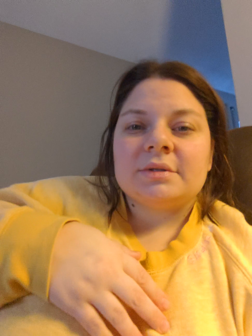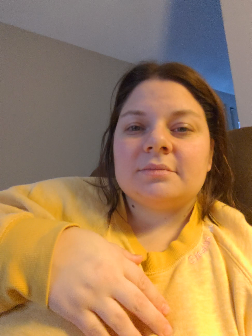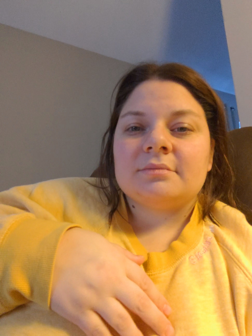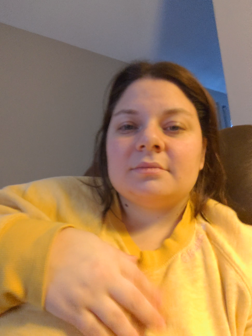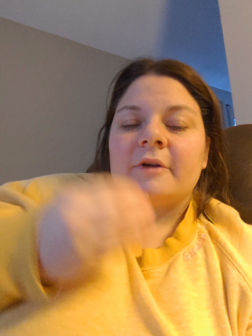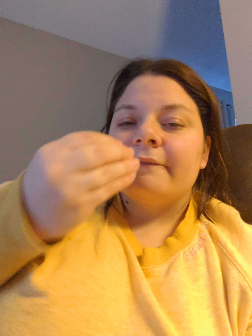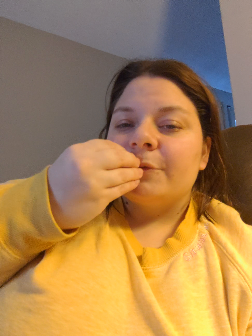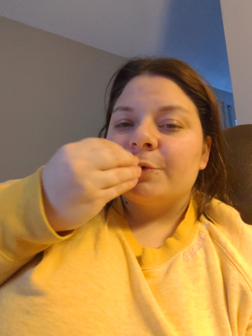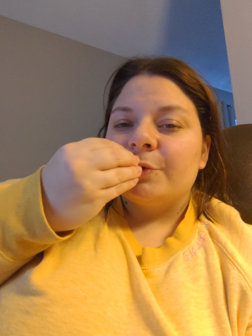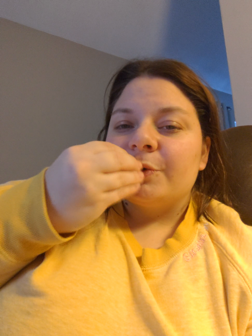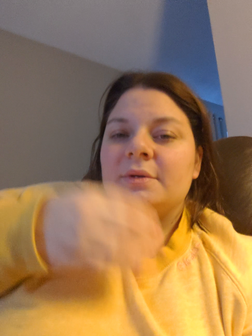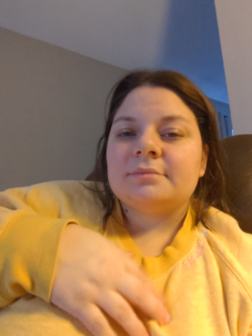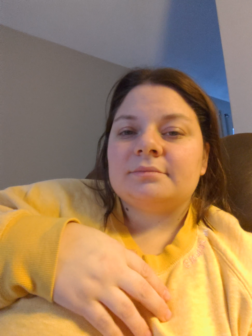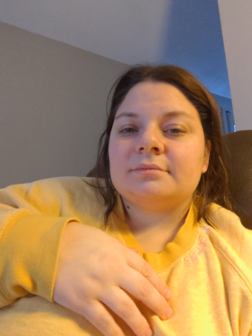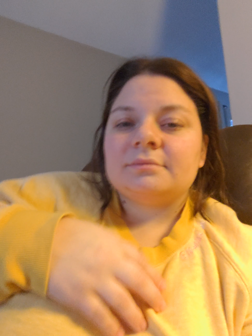food